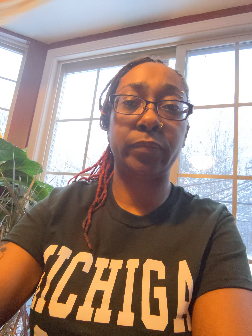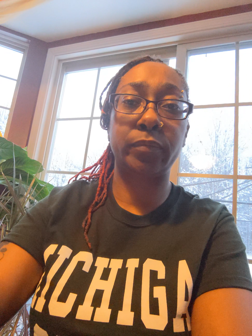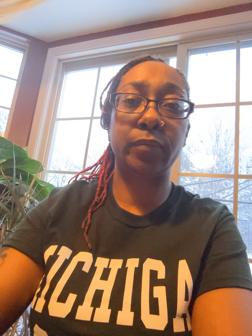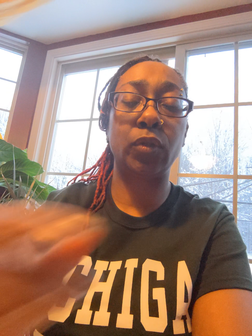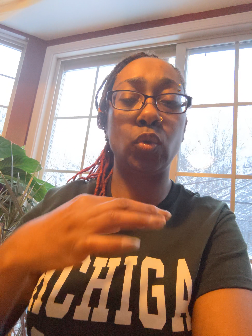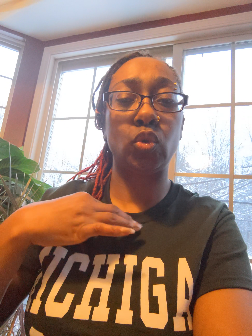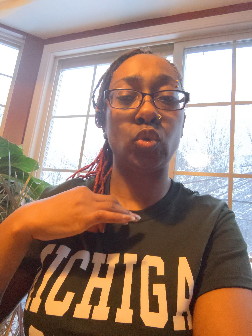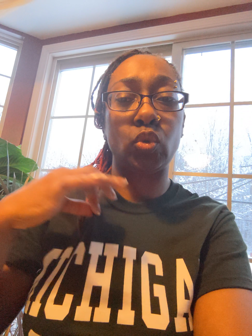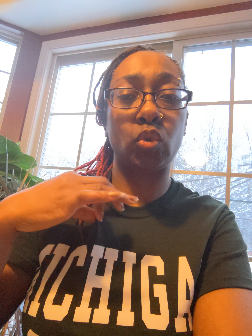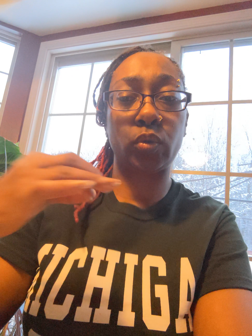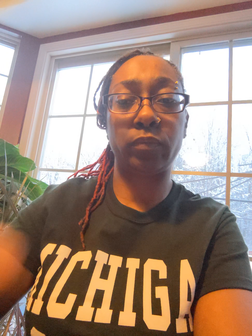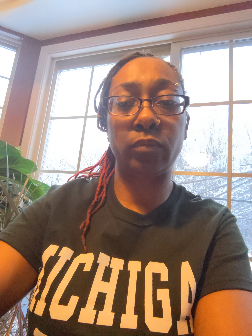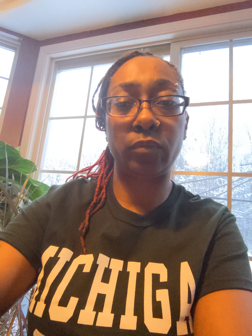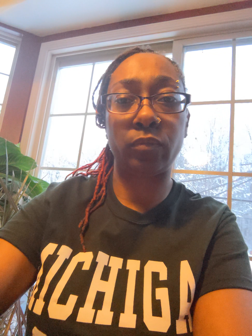shirt